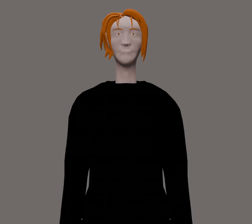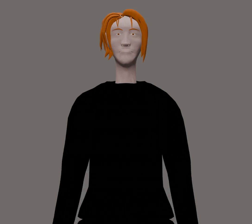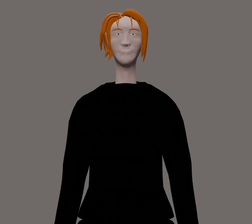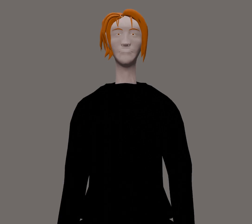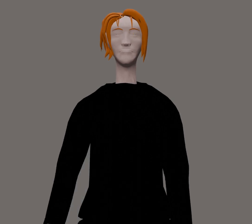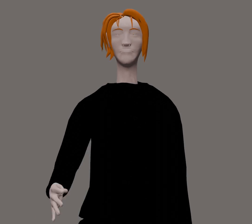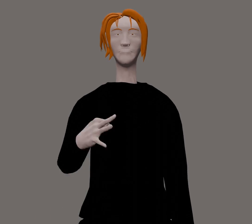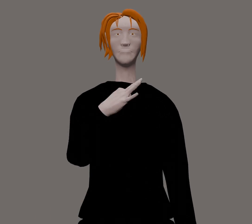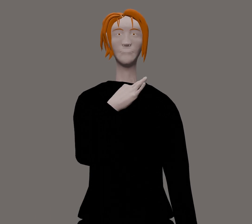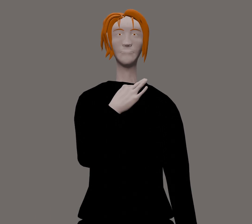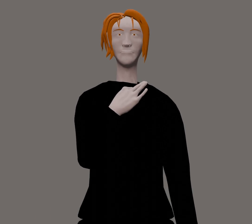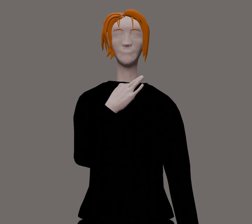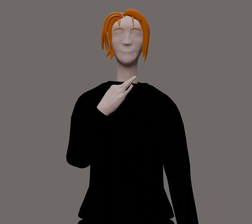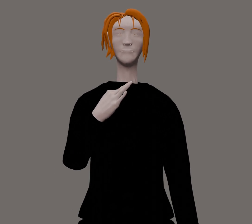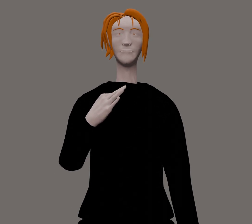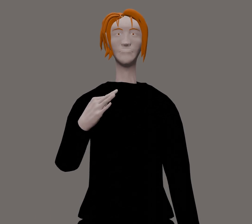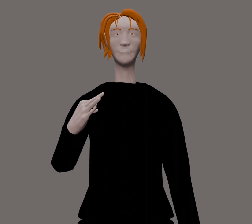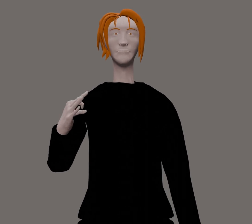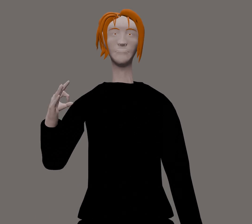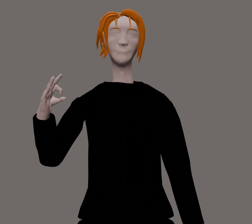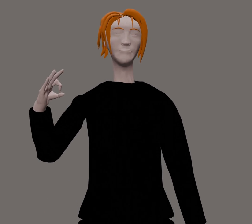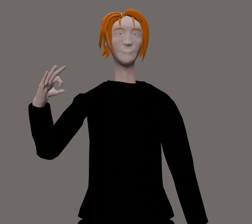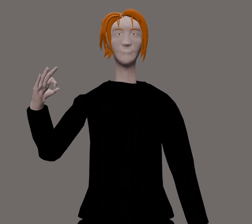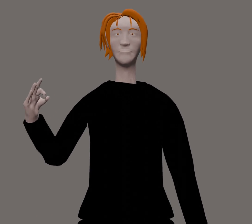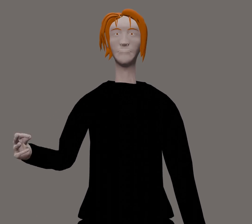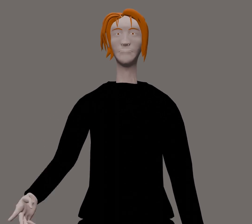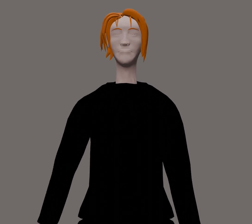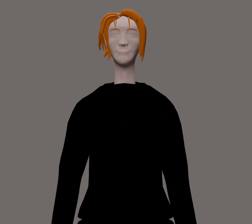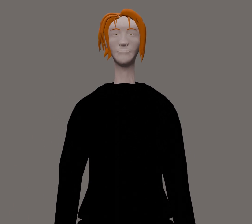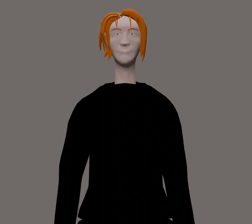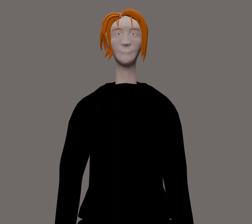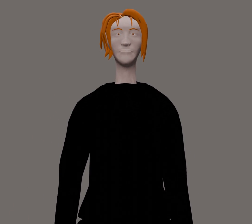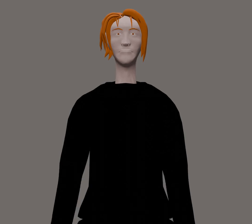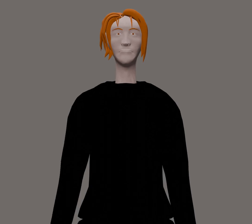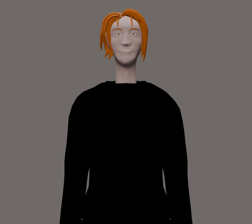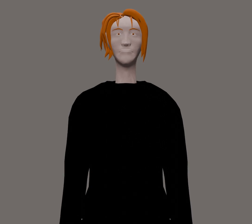Bead Necklace